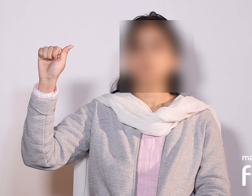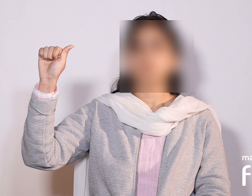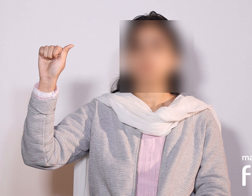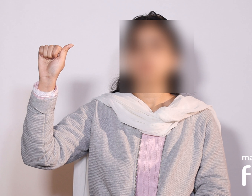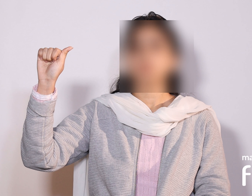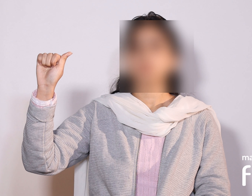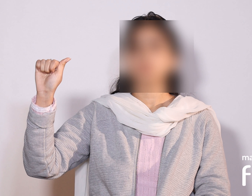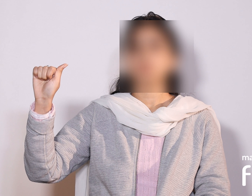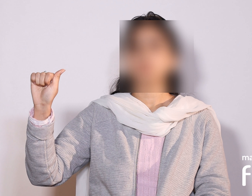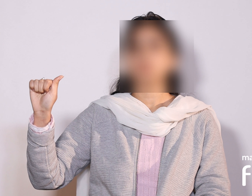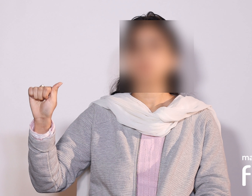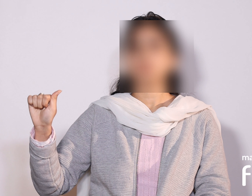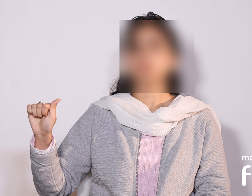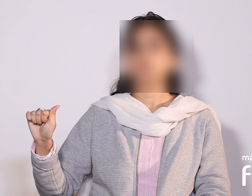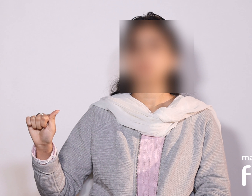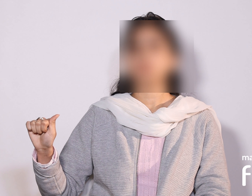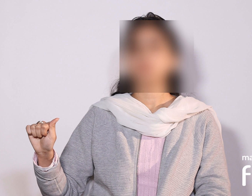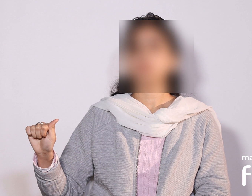آ